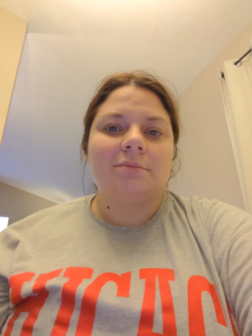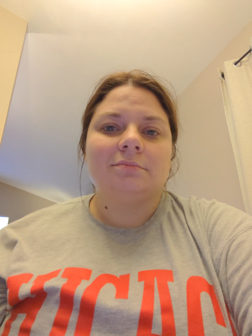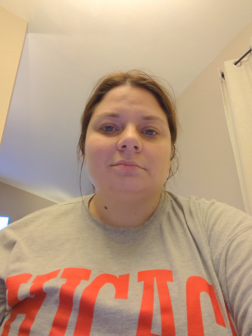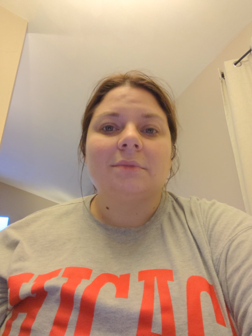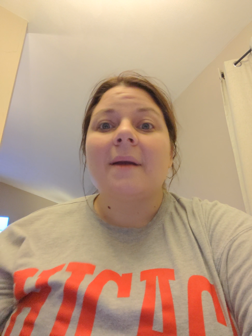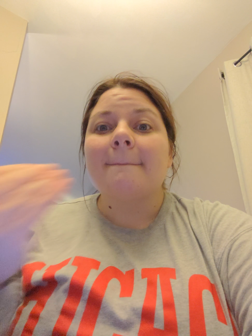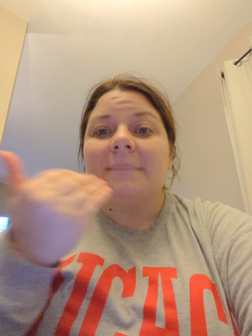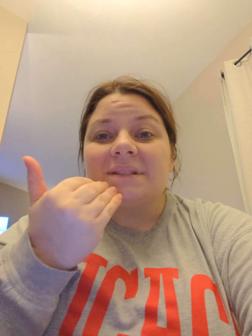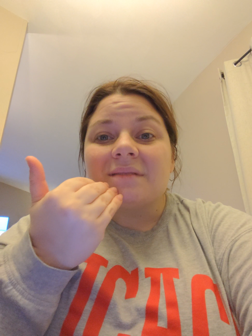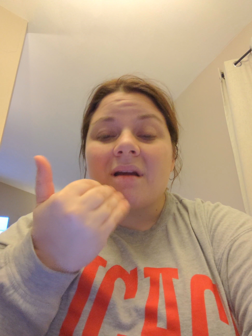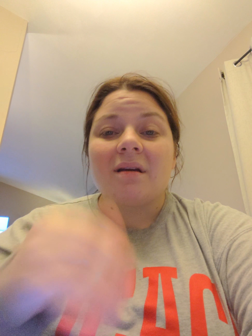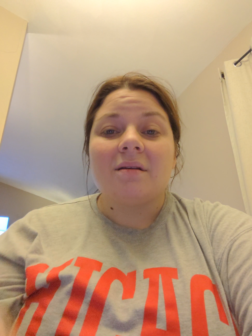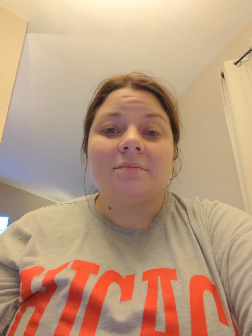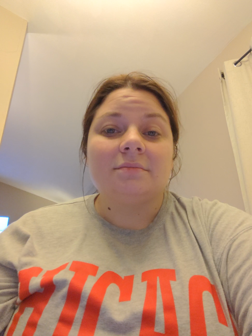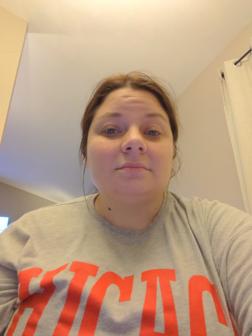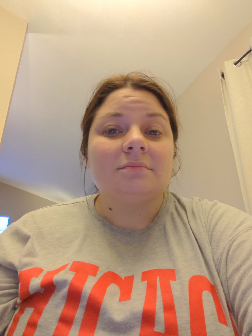pizza